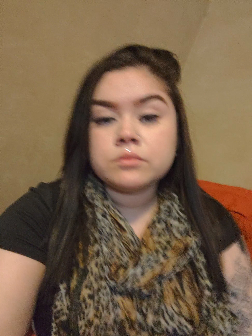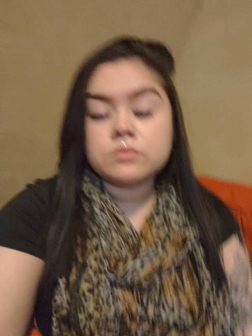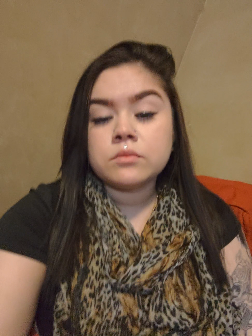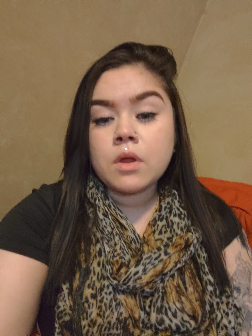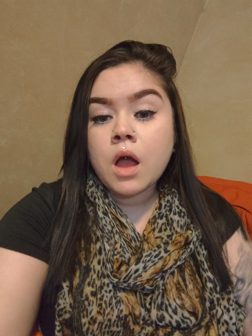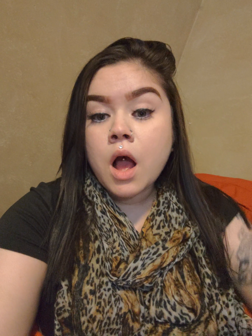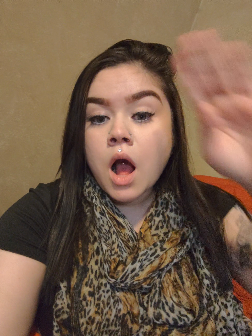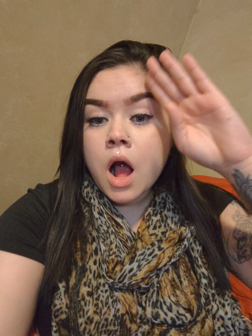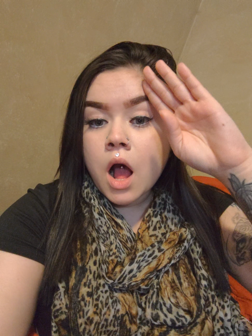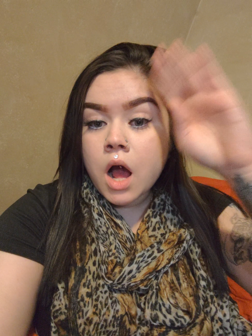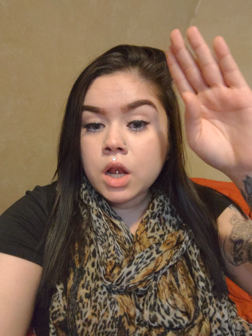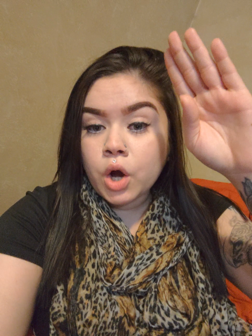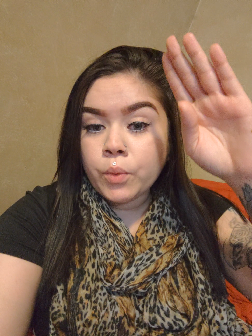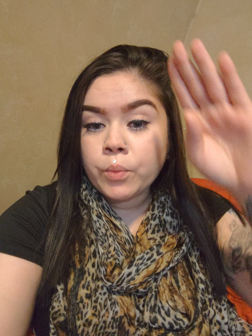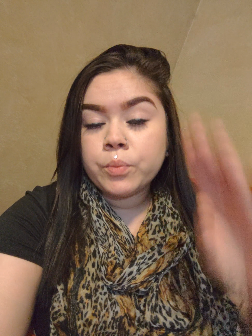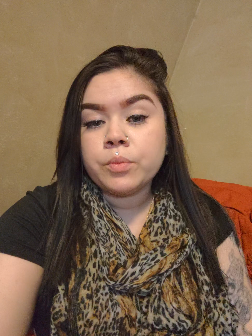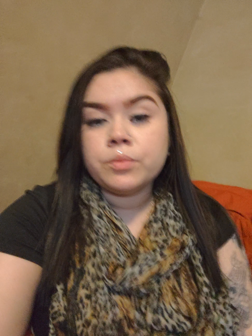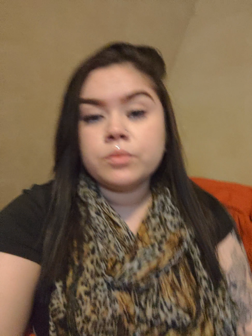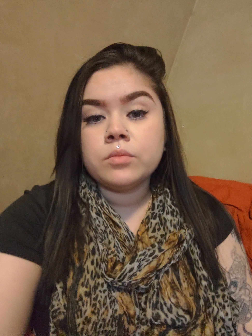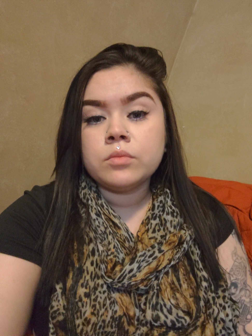hello